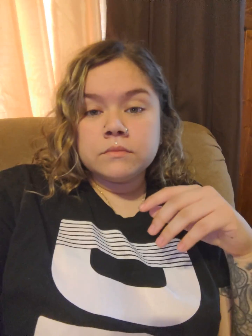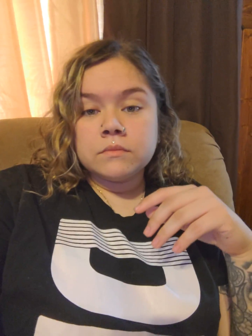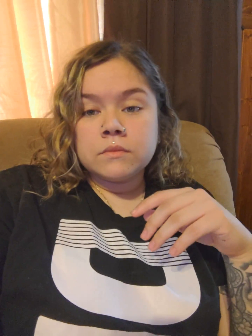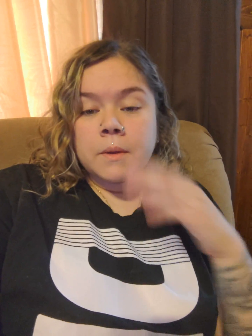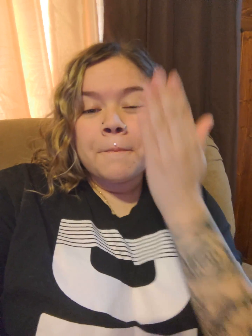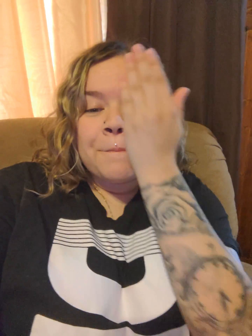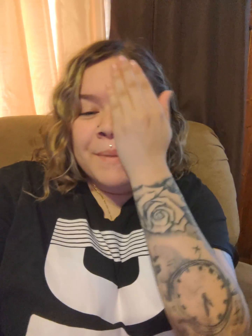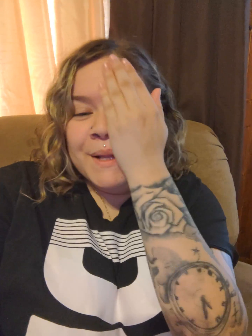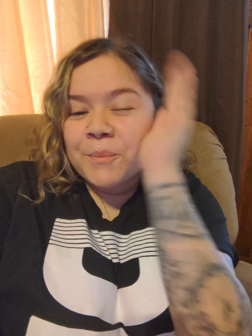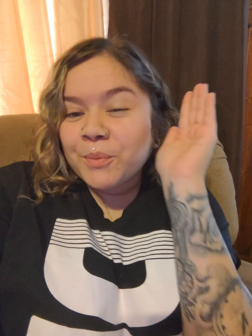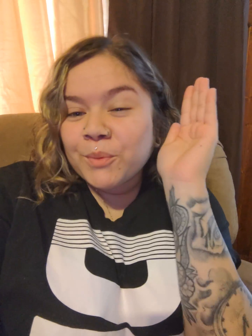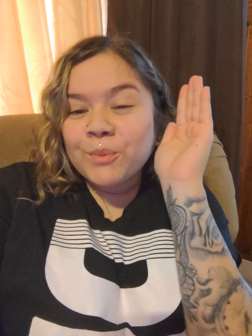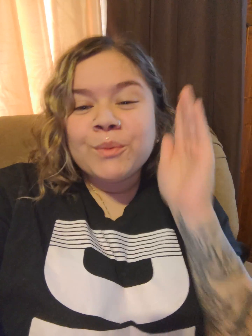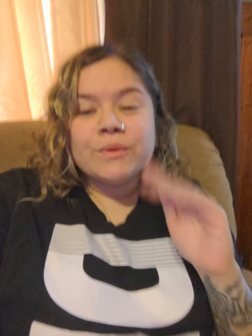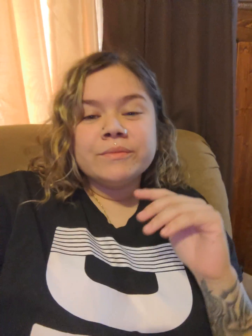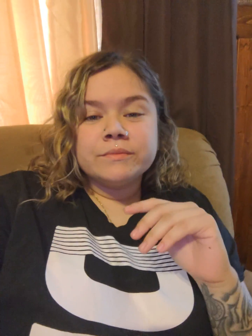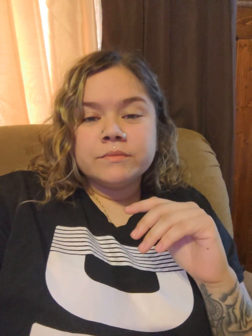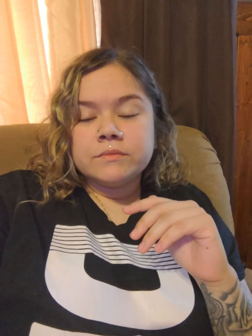peekaboo